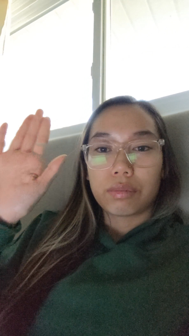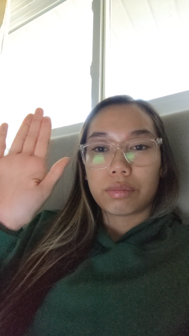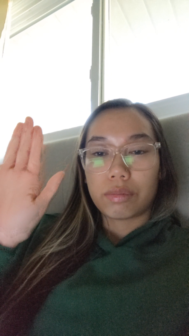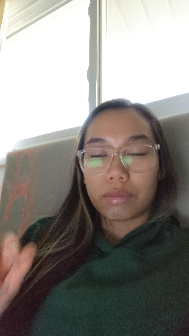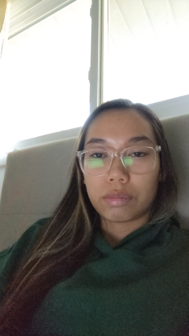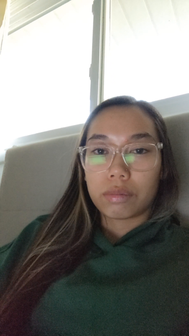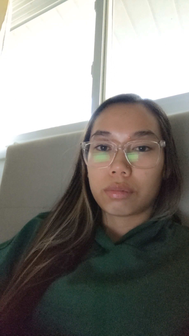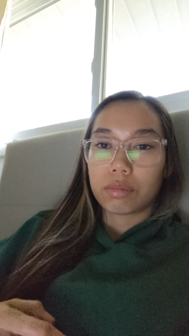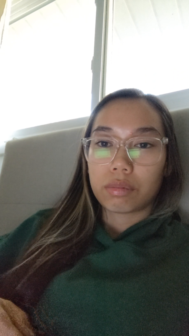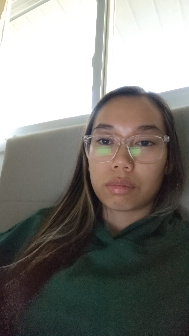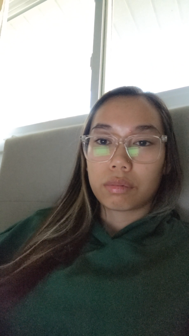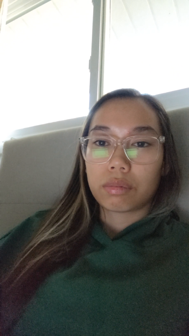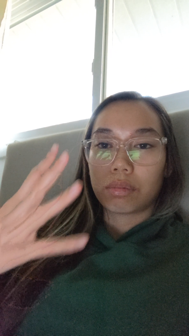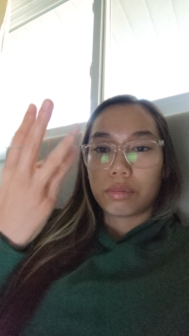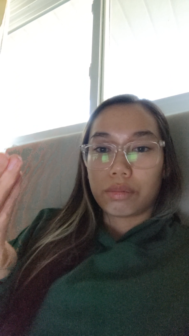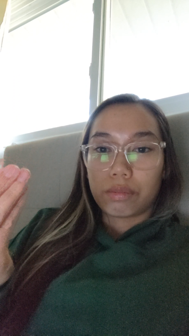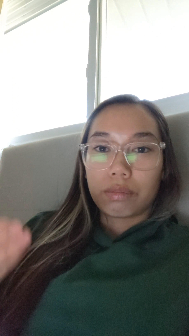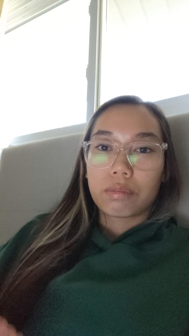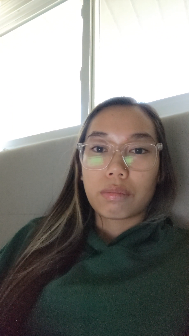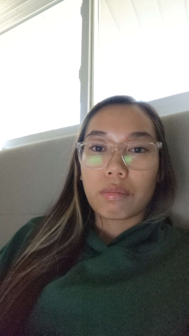got to